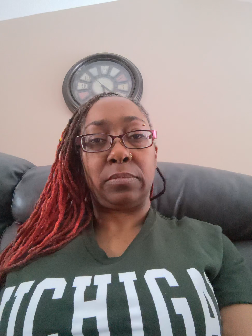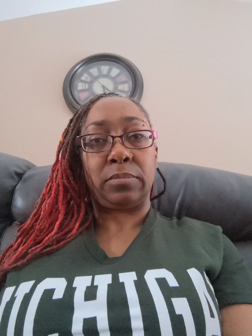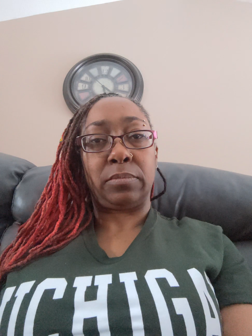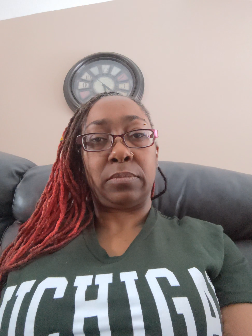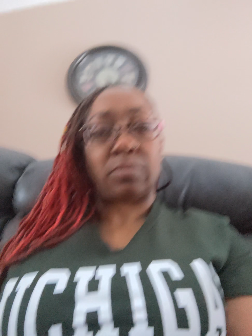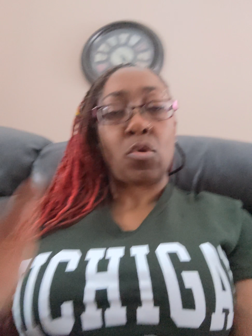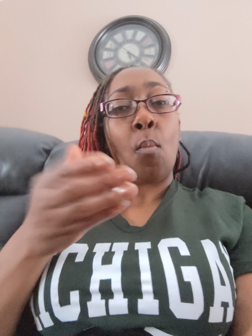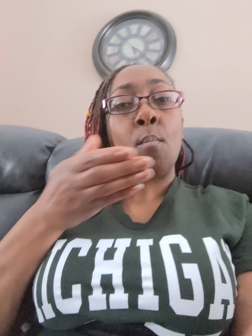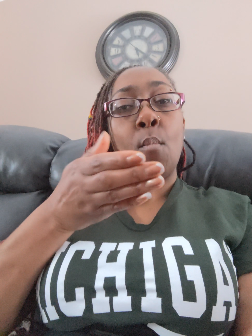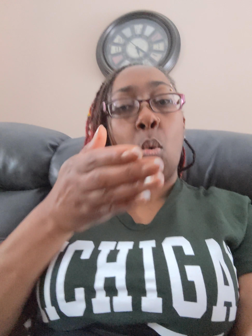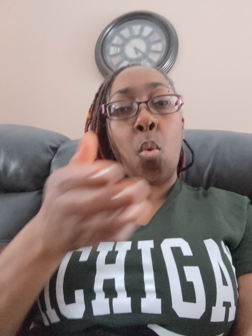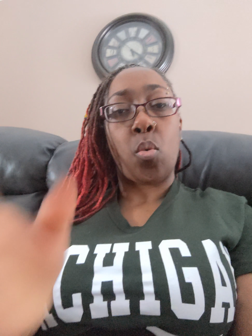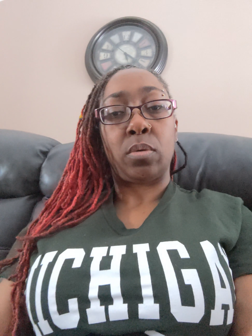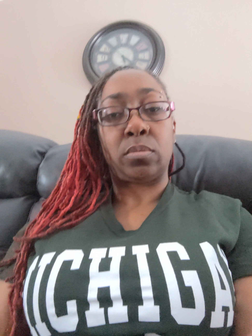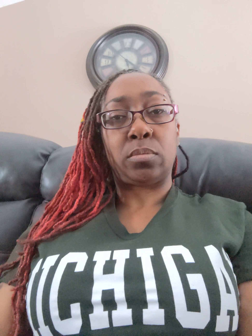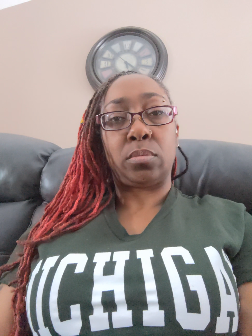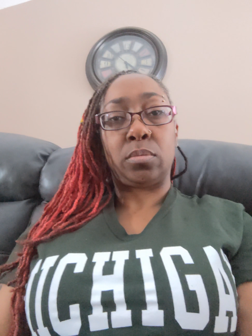boat